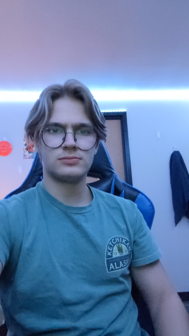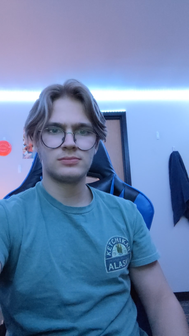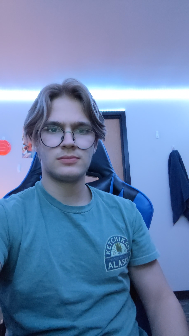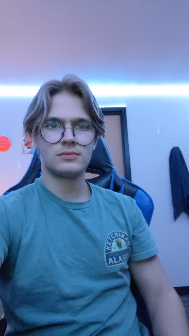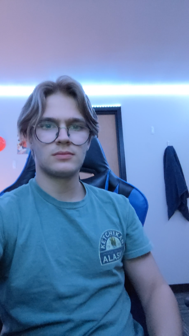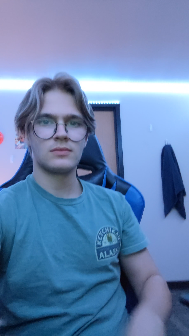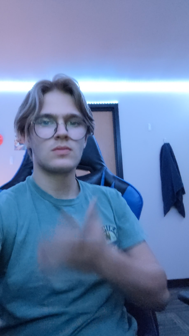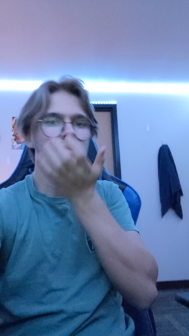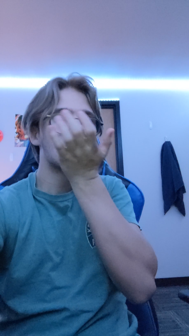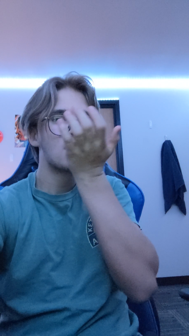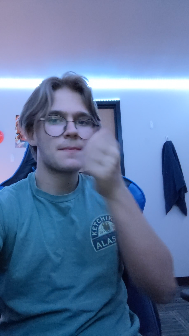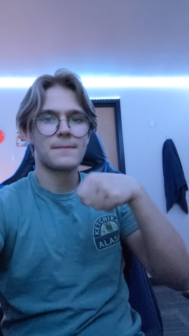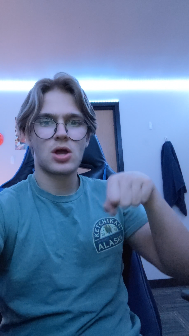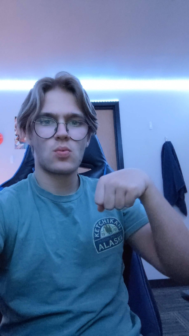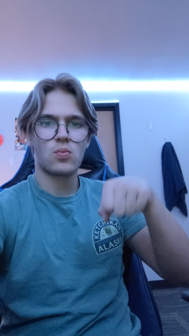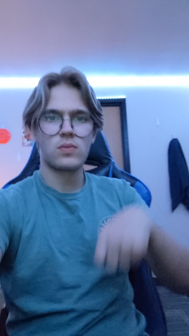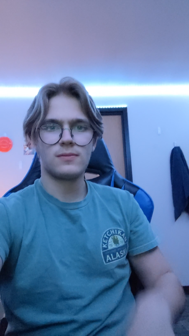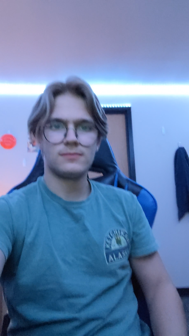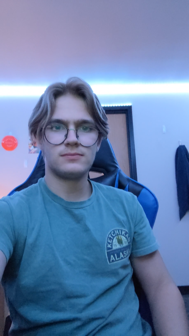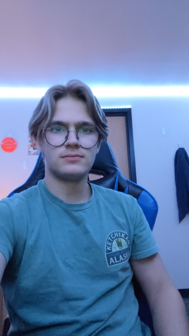lawn mower